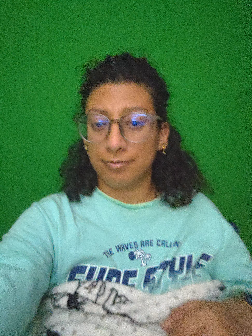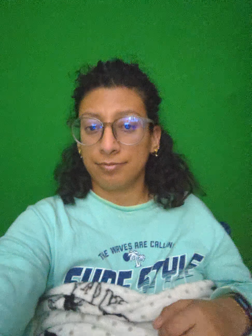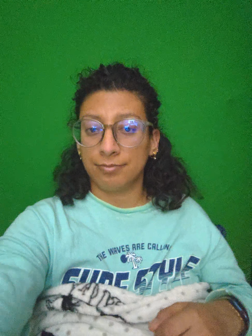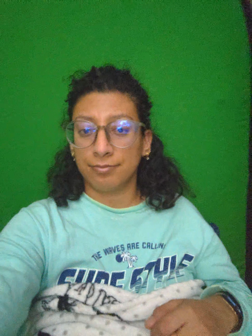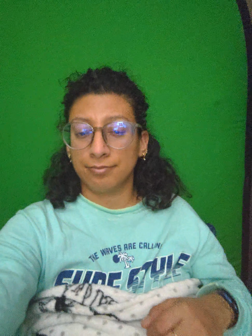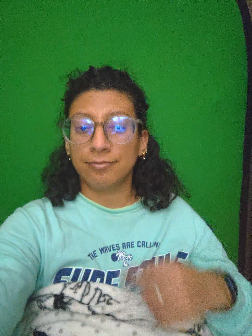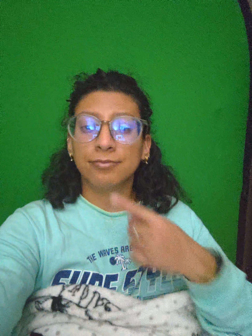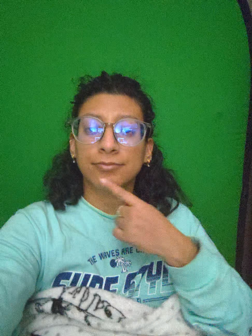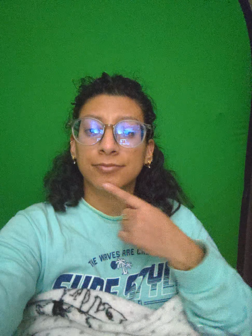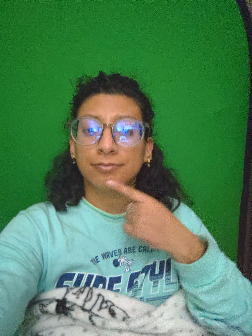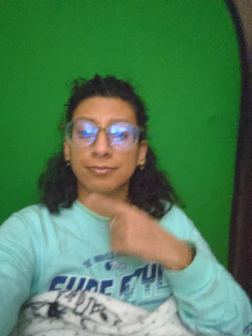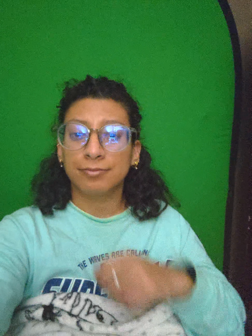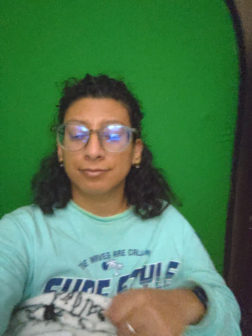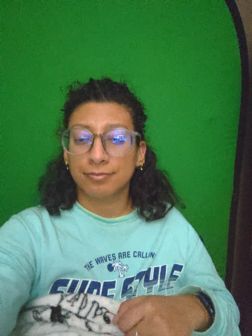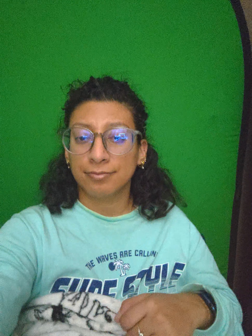chin